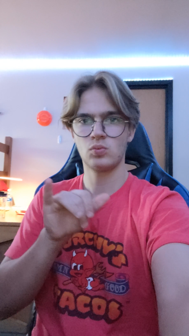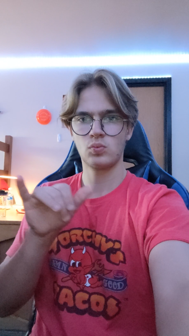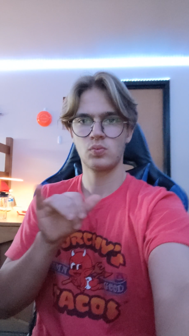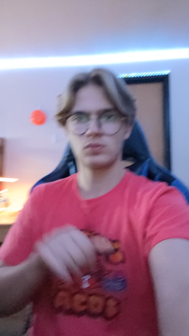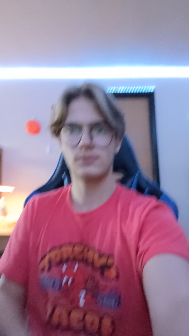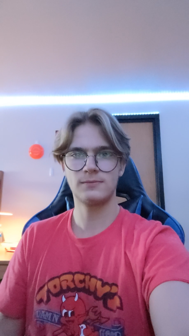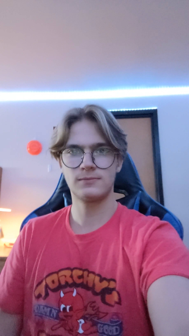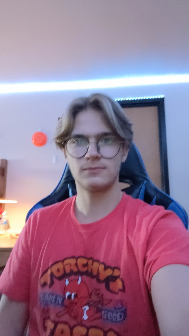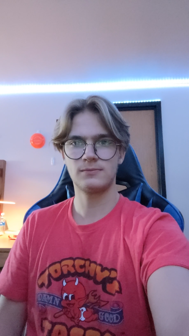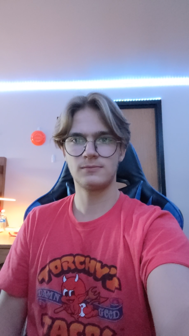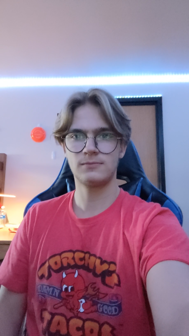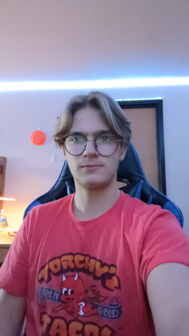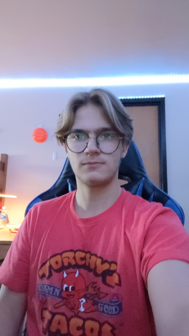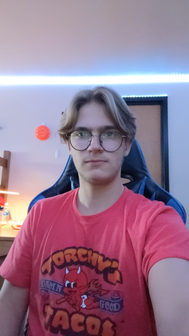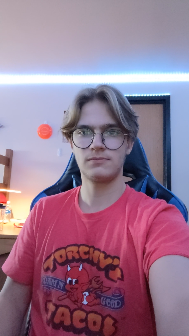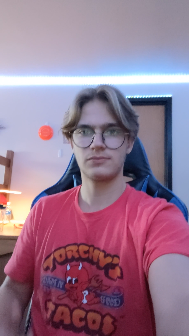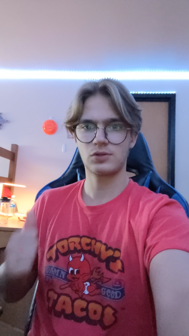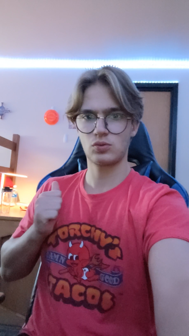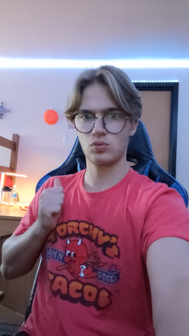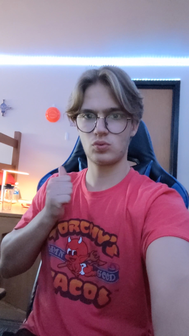coats